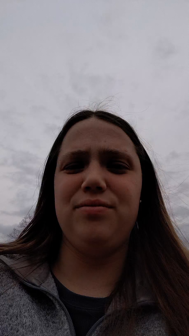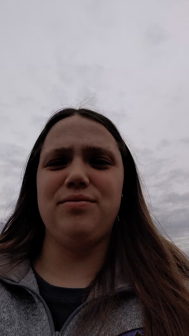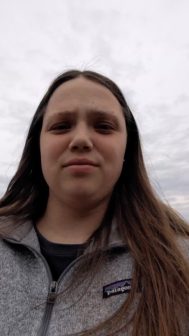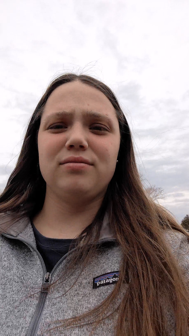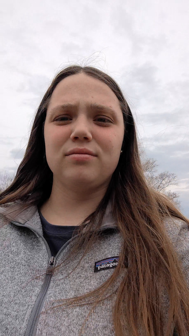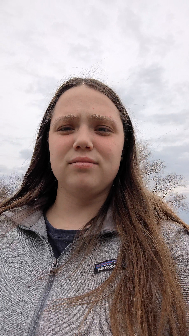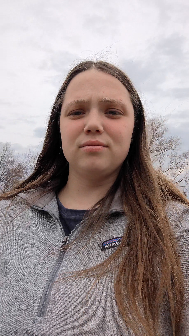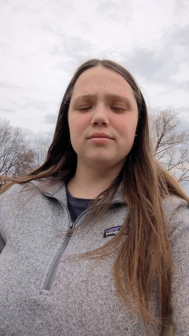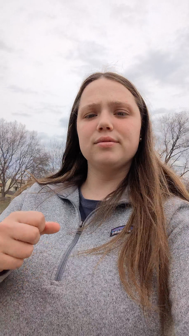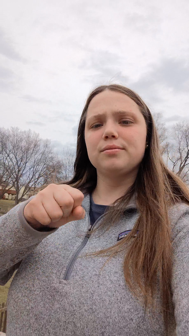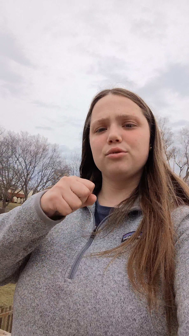break